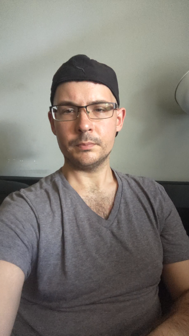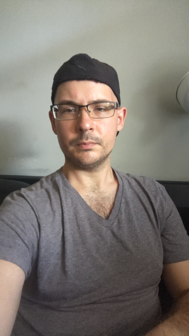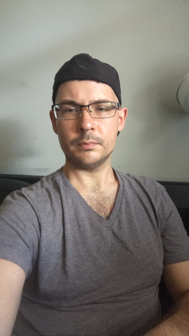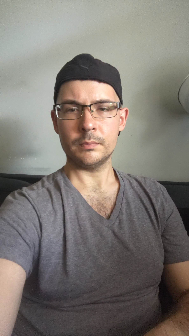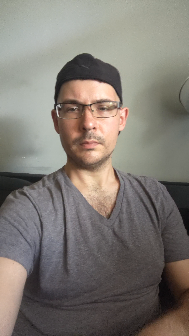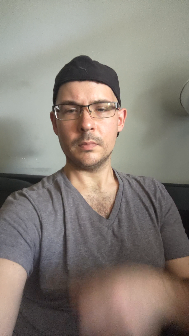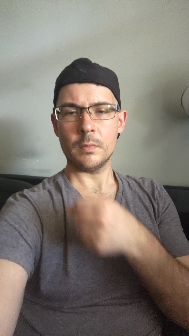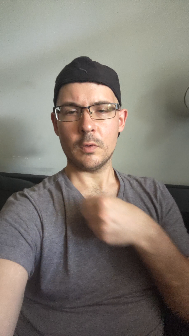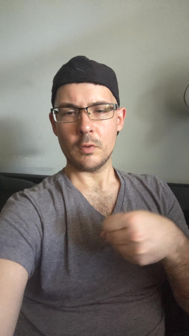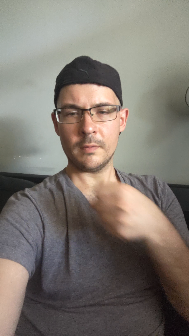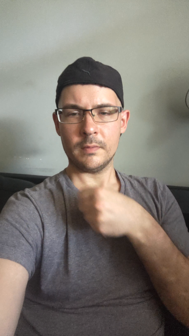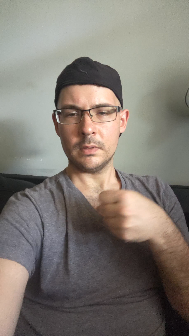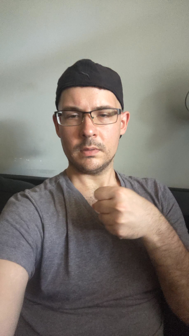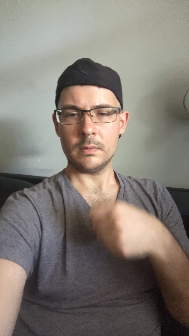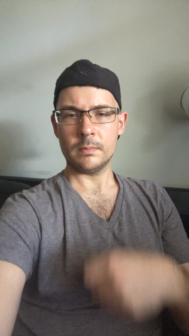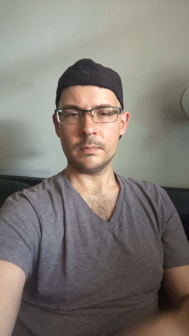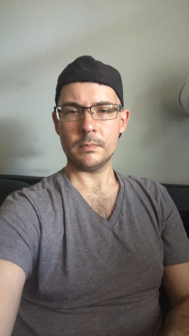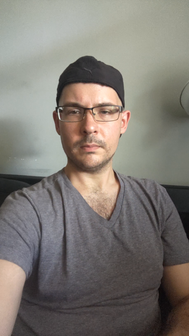coffee